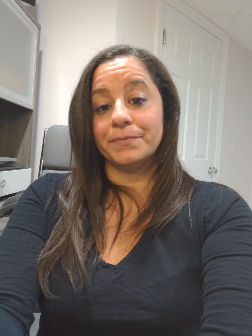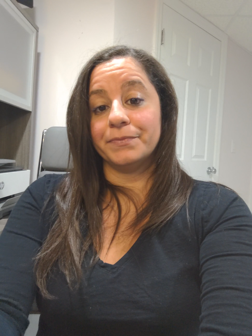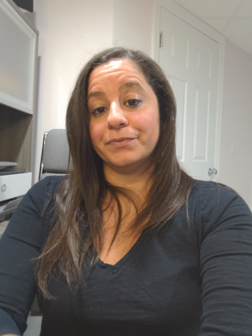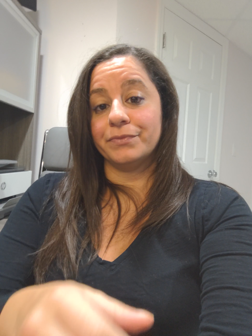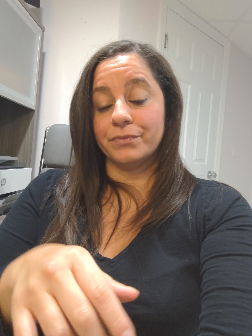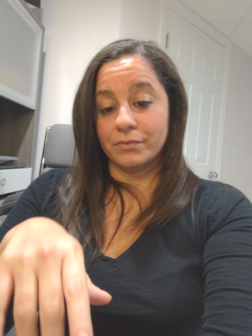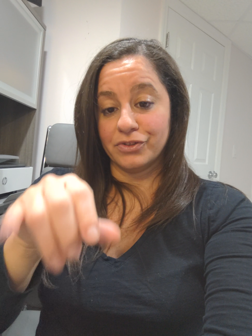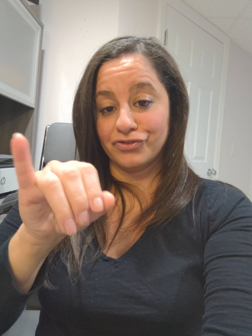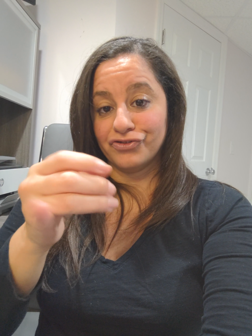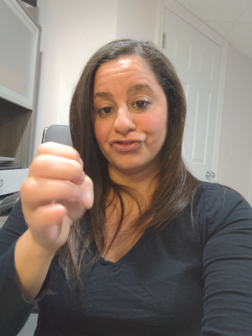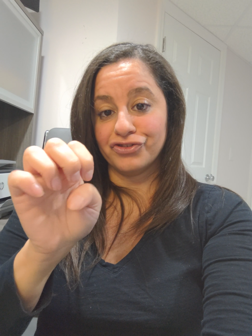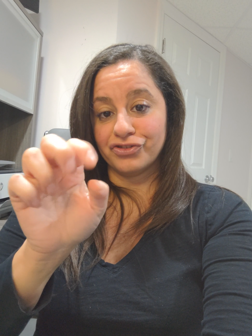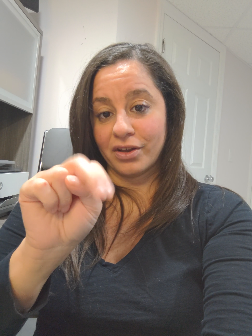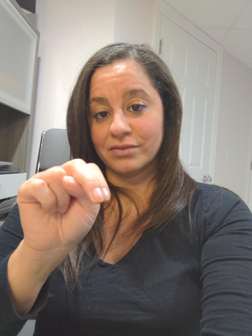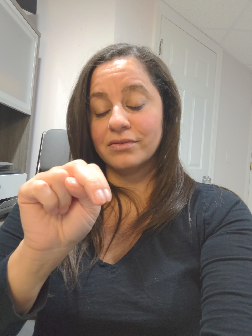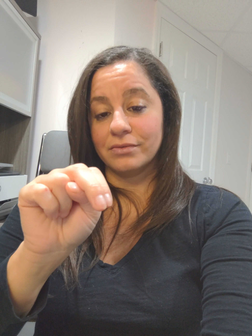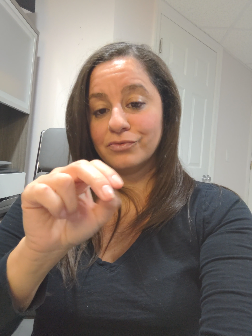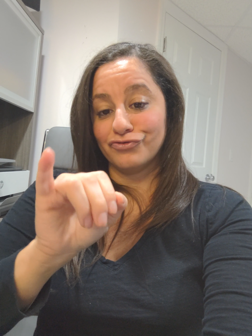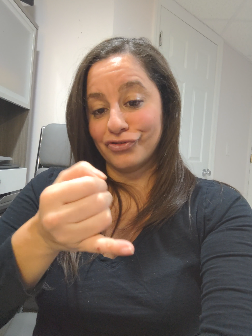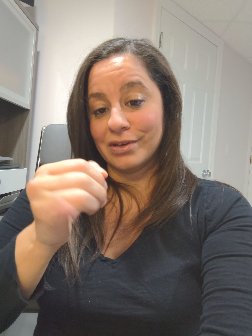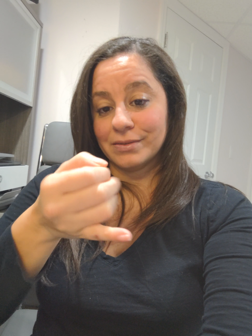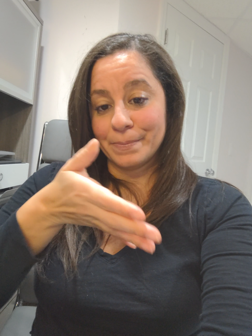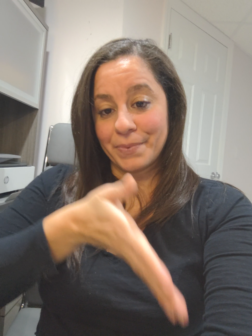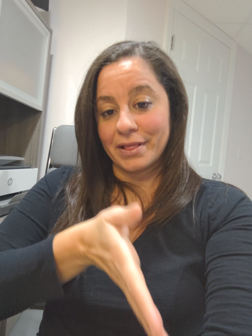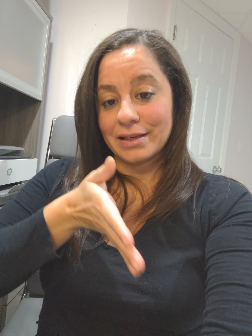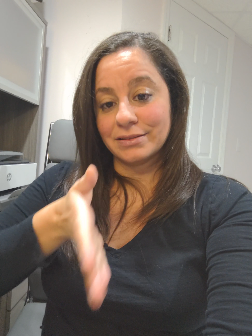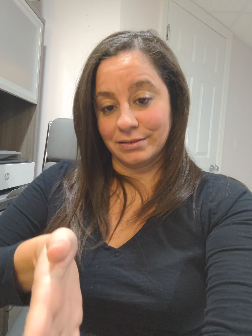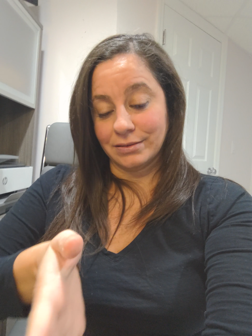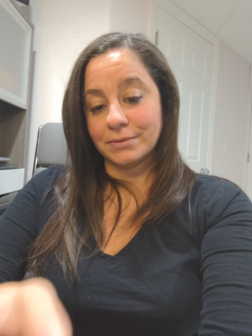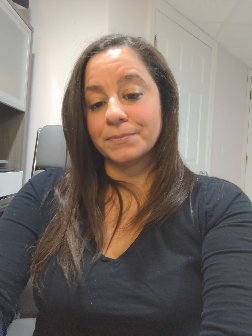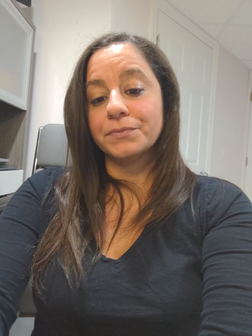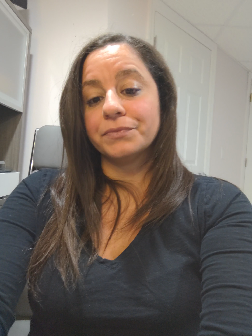jeans